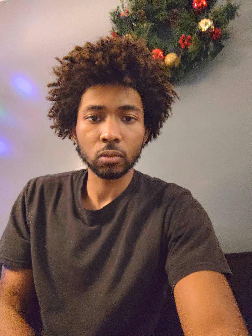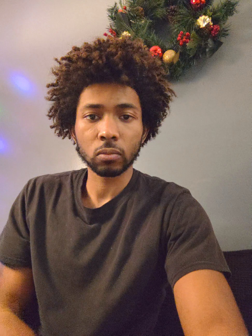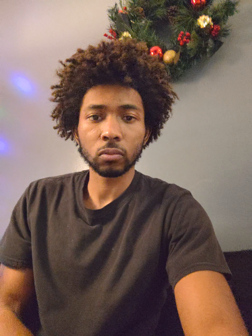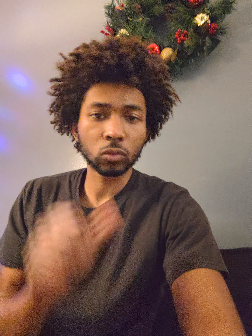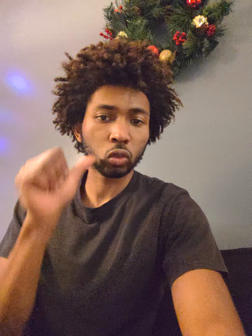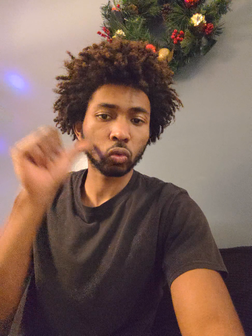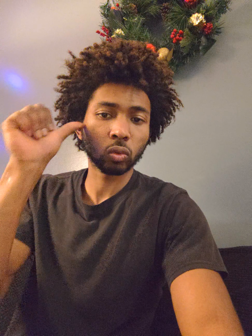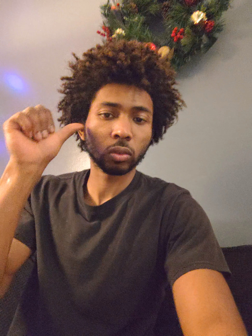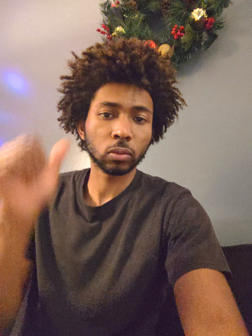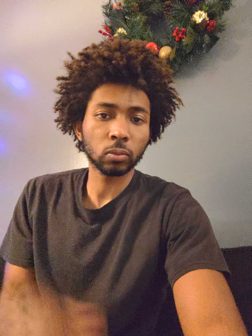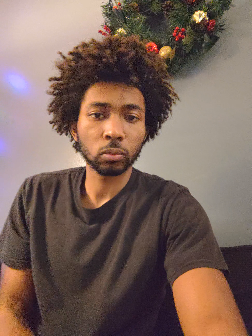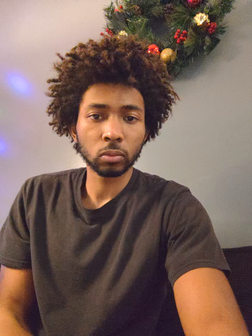yesterday